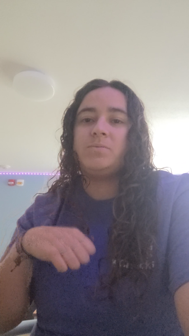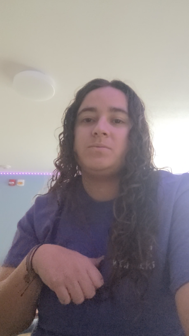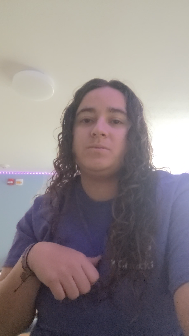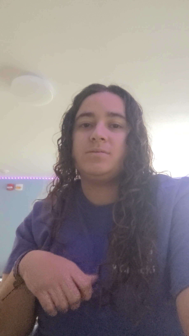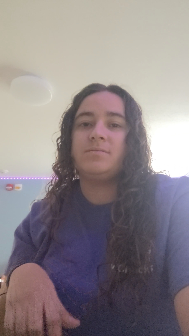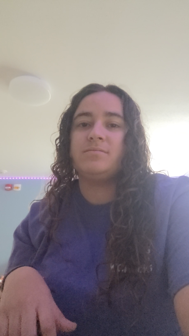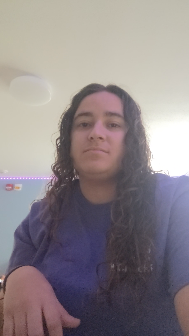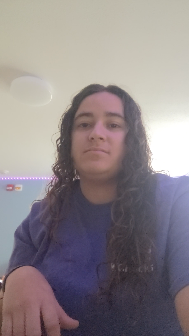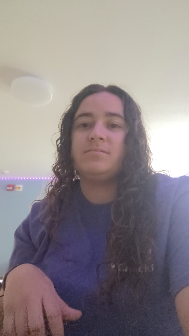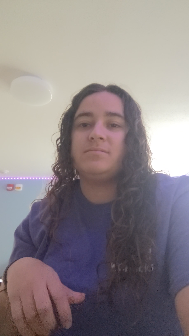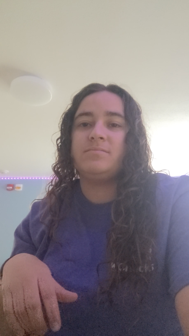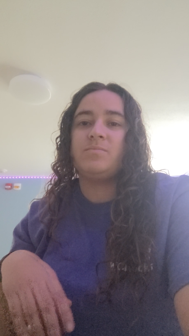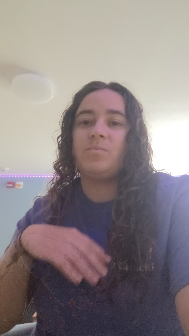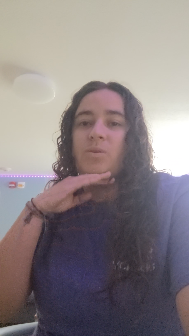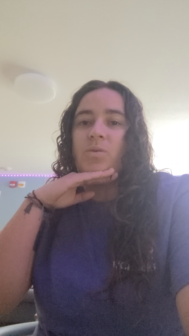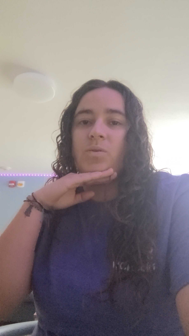full